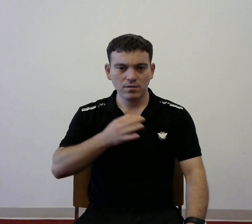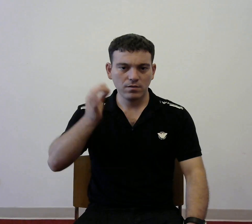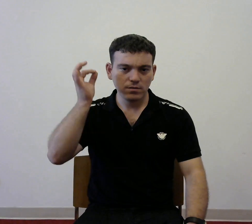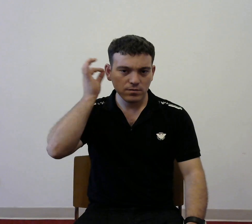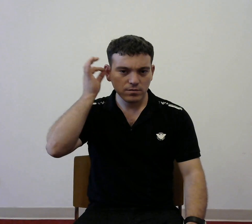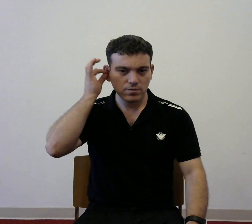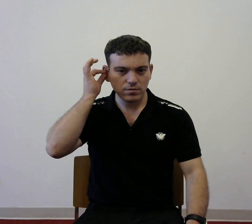həkim